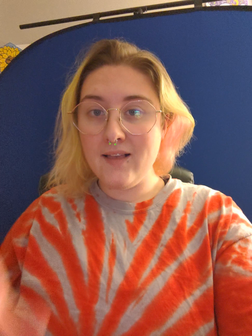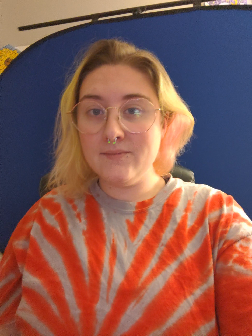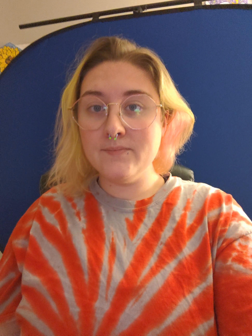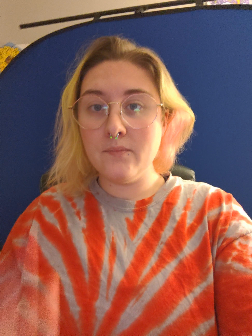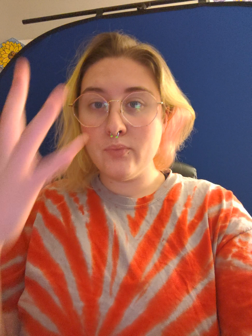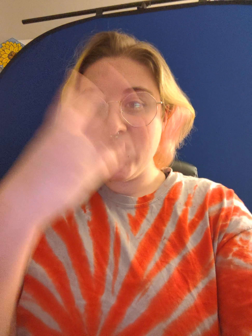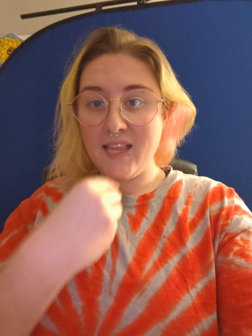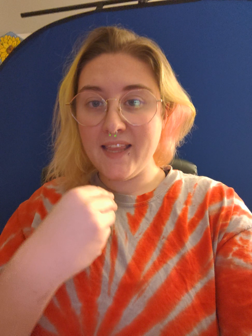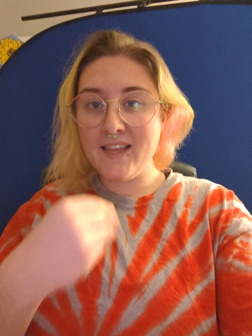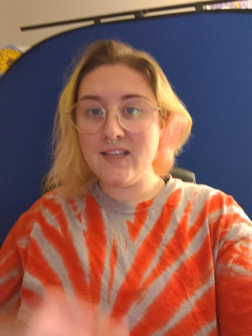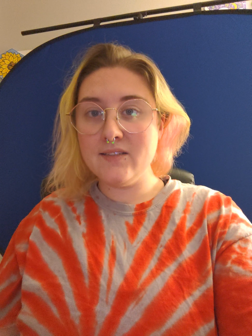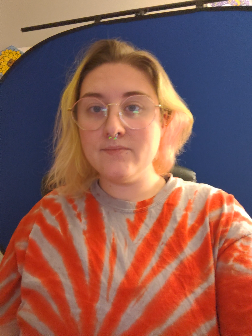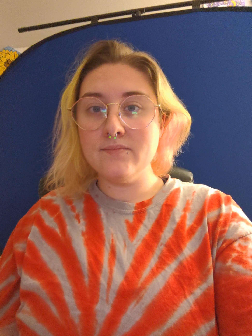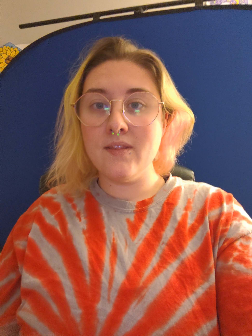pretty